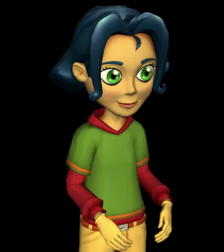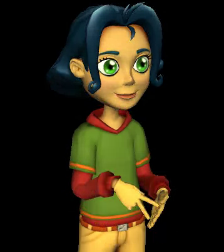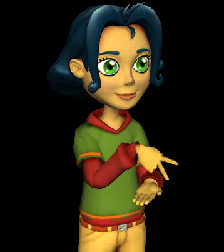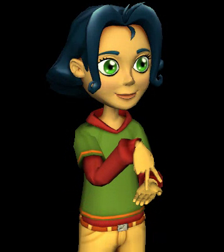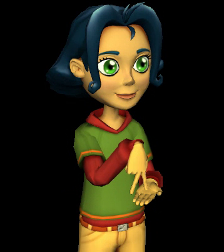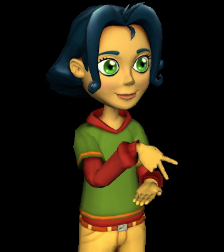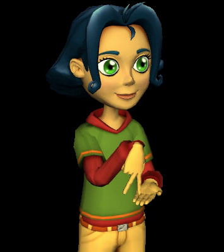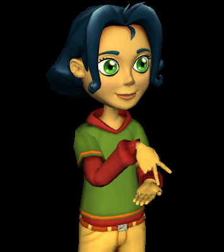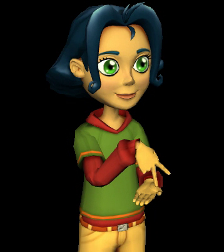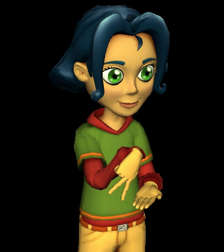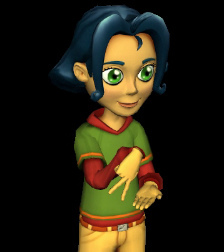رقص